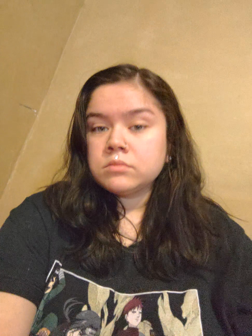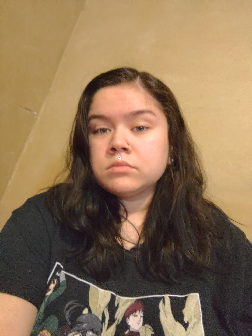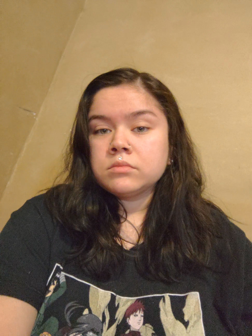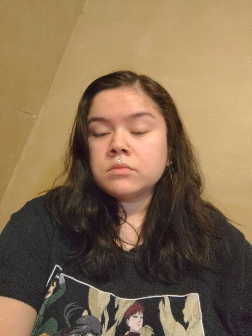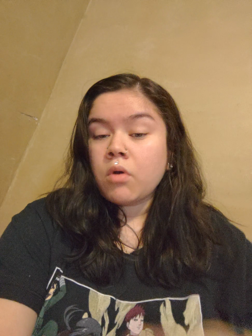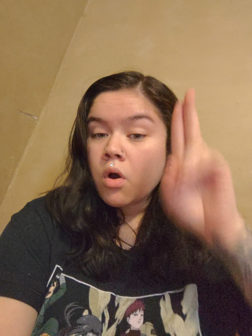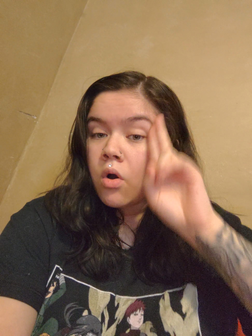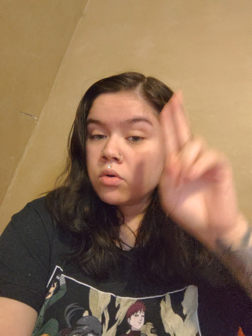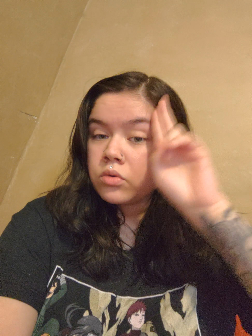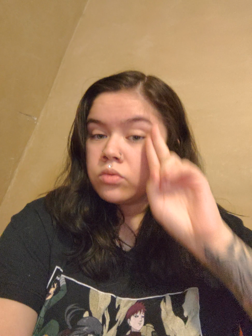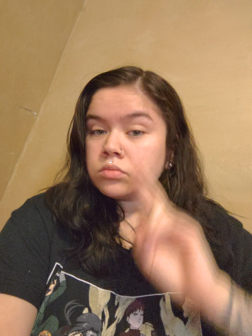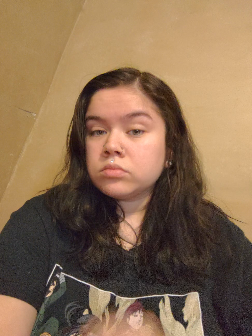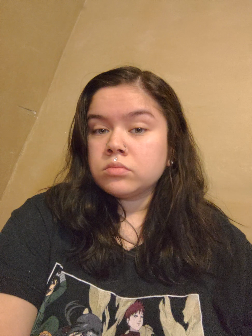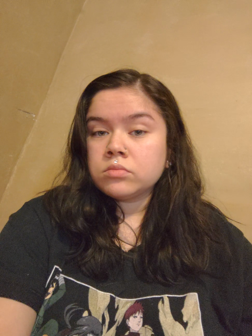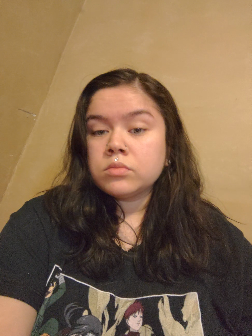uncle